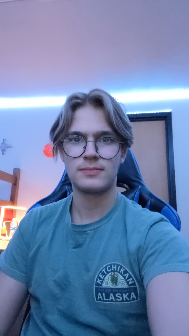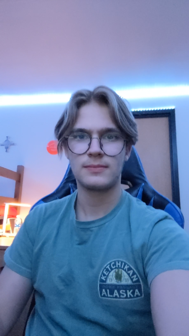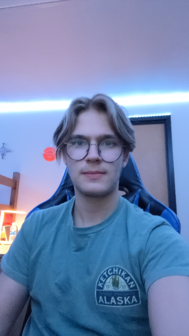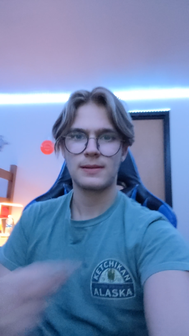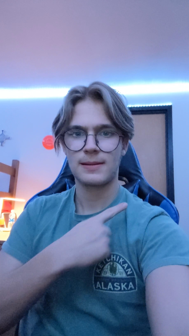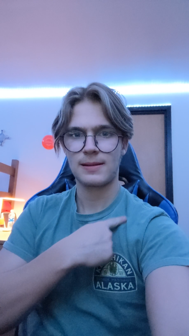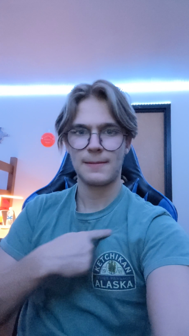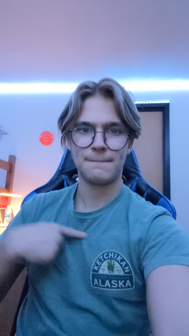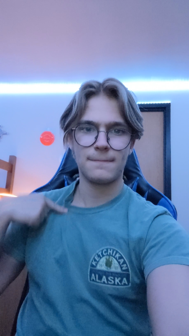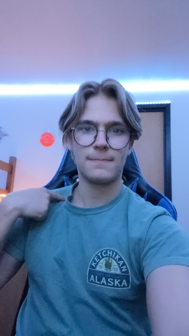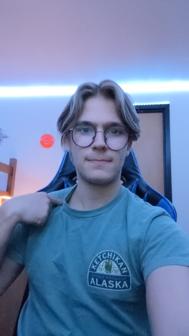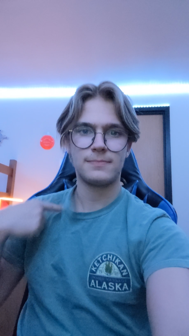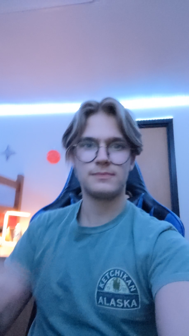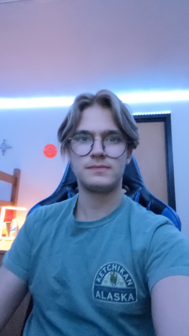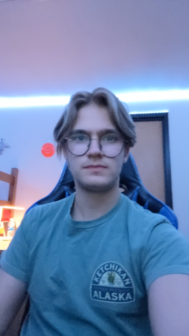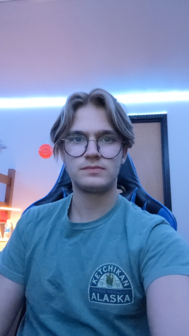bib